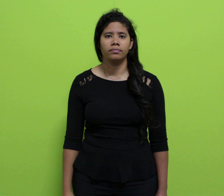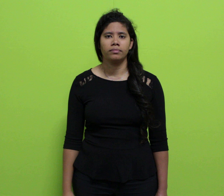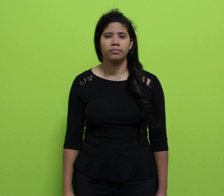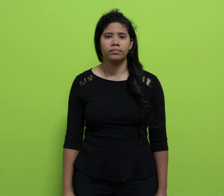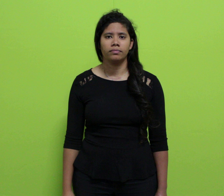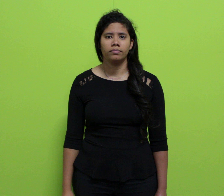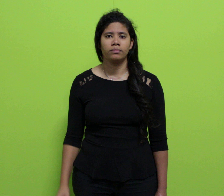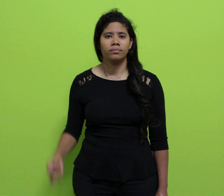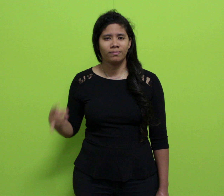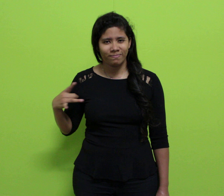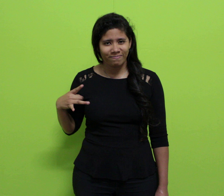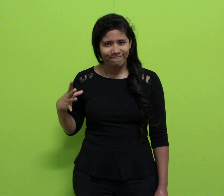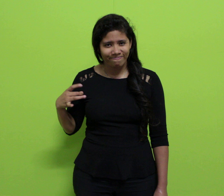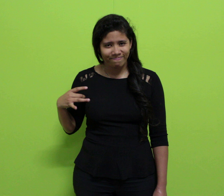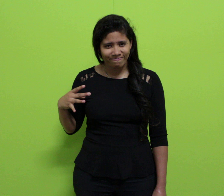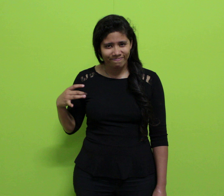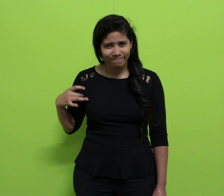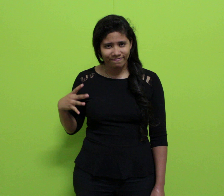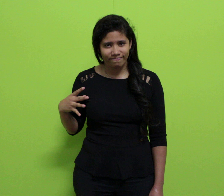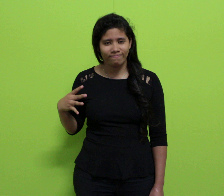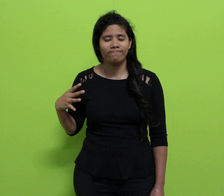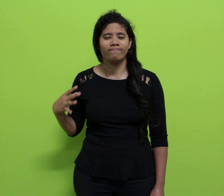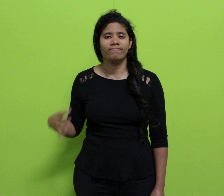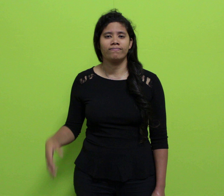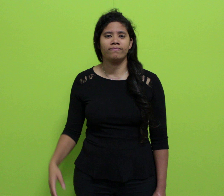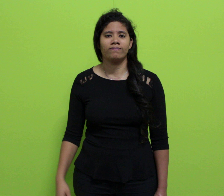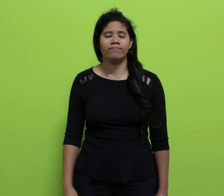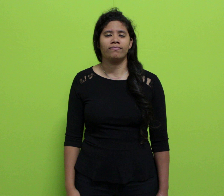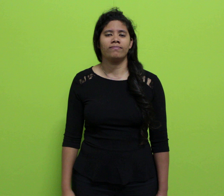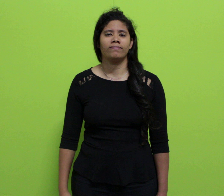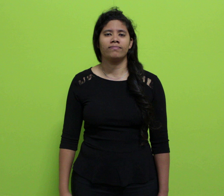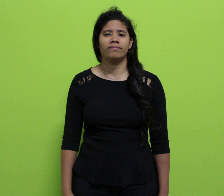medo